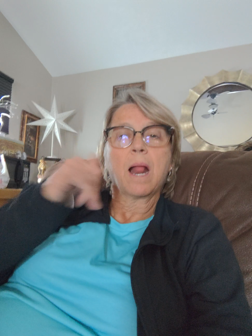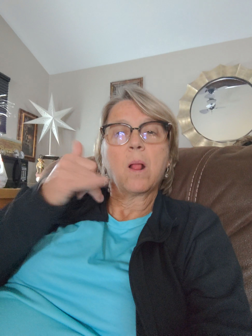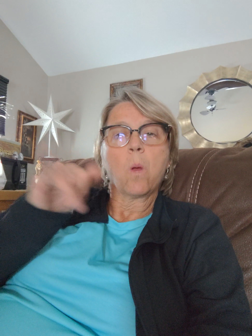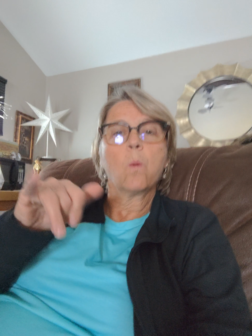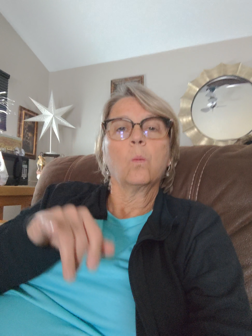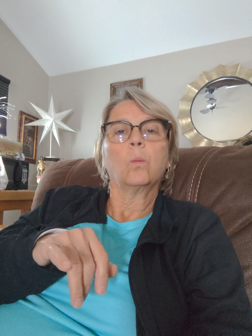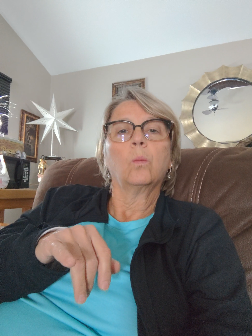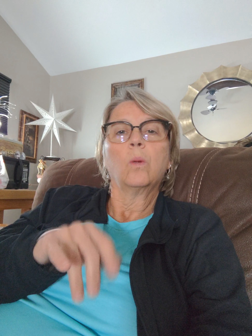yellow